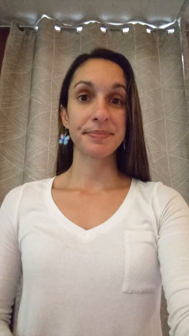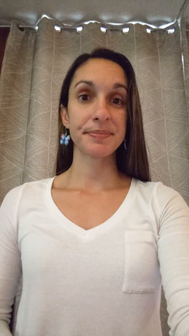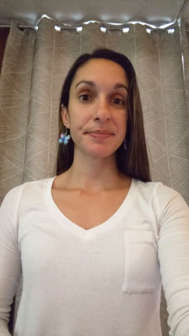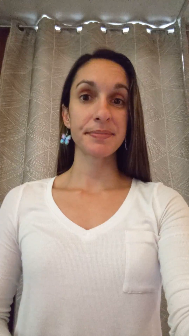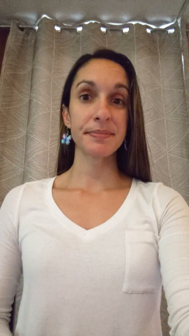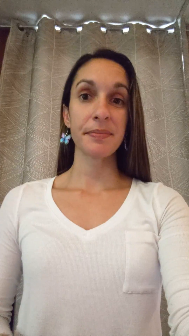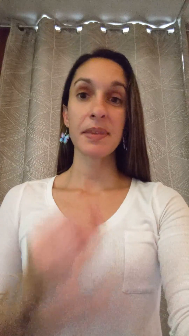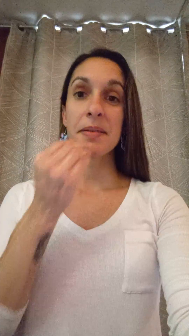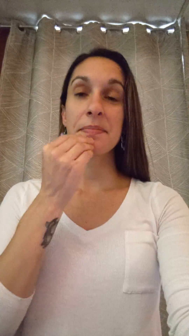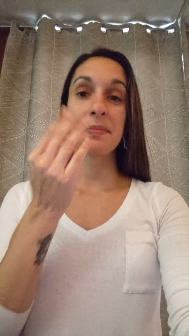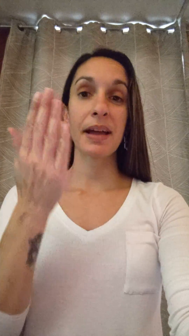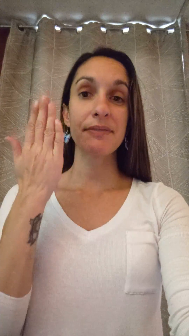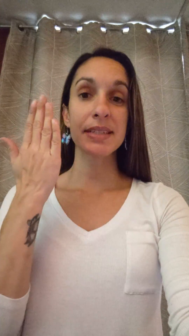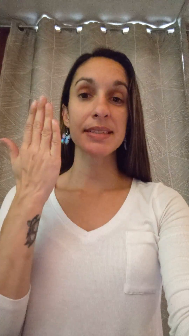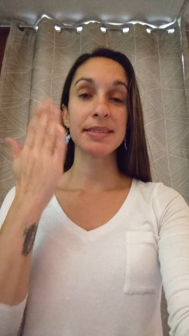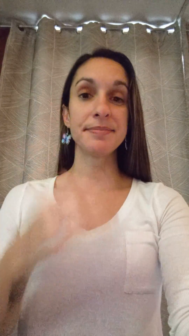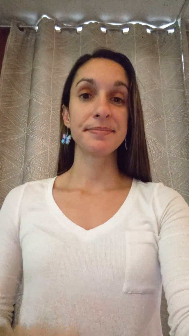breakfast